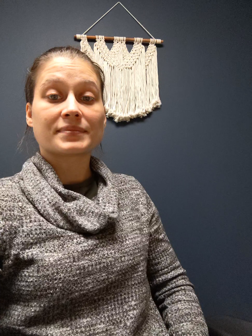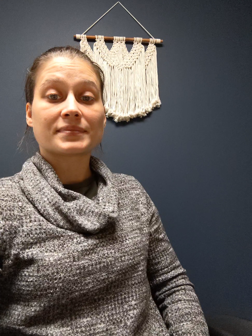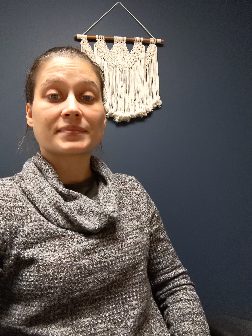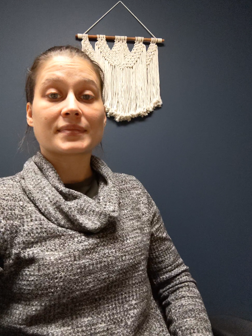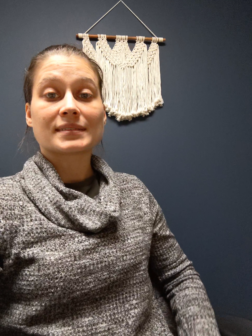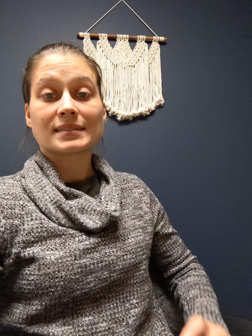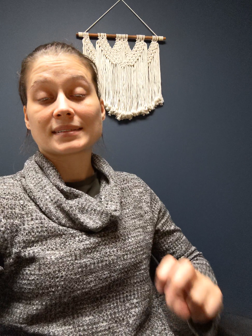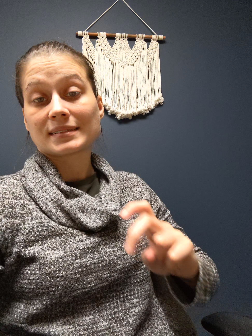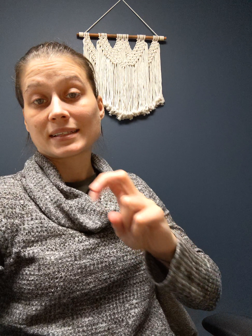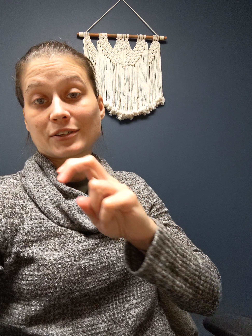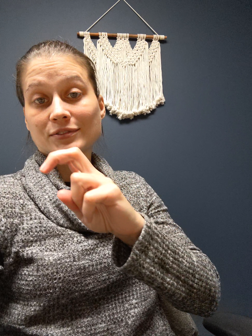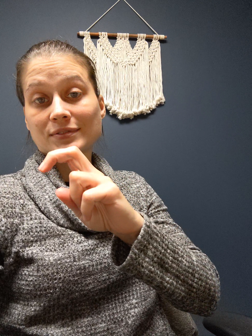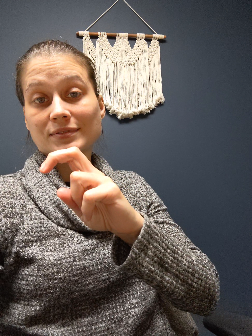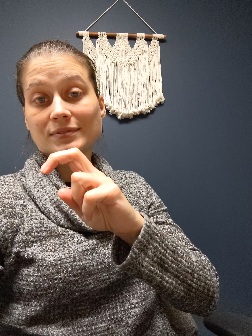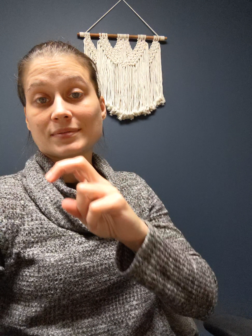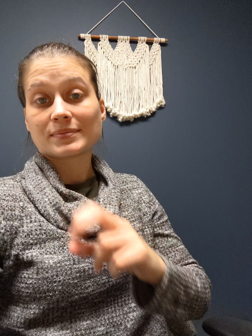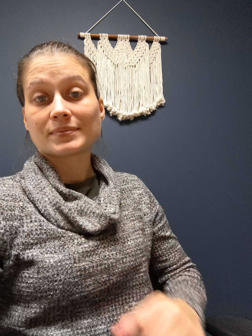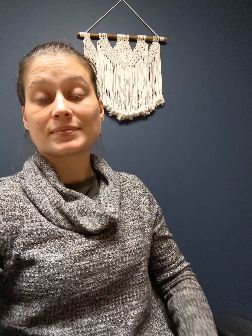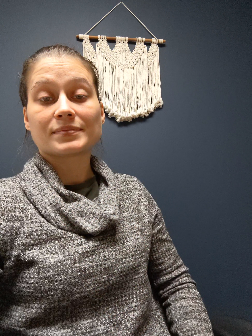stairs